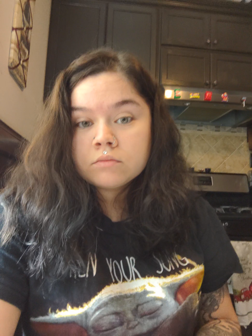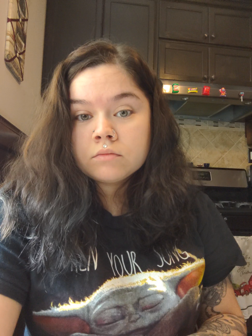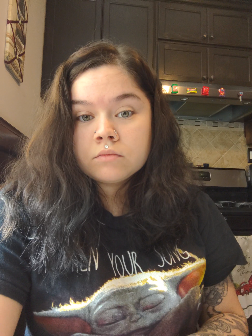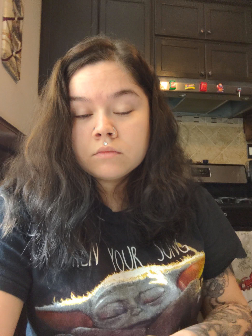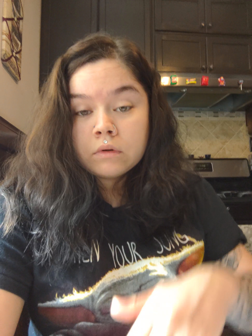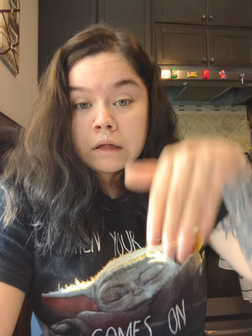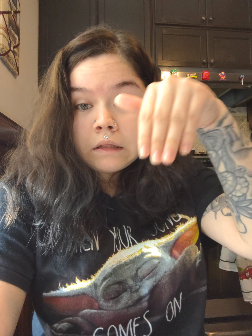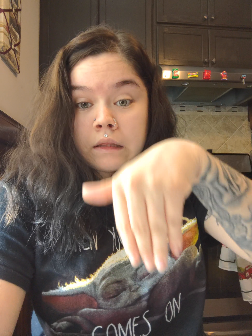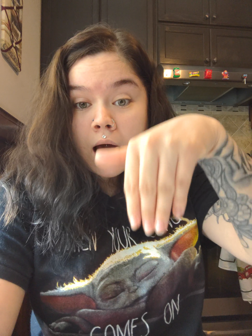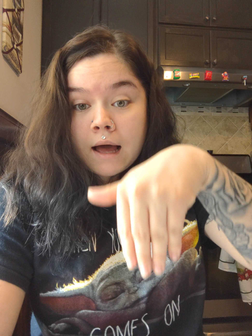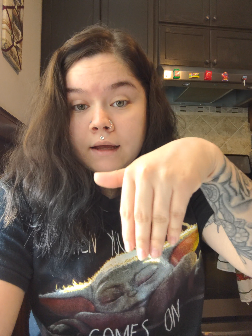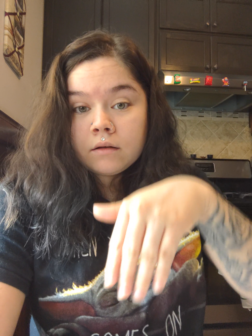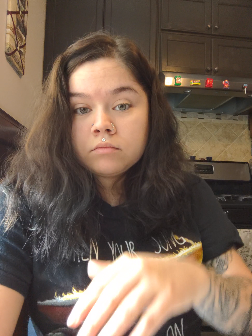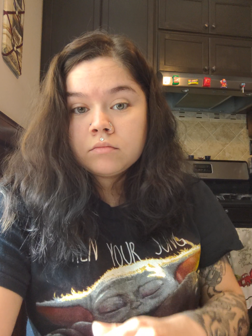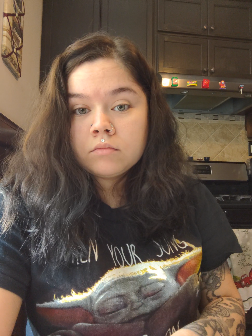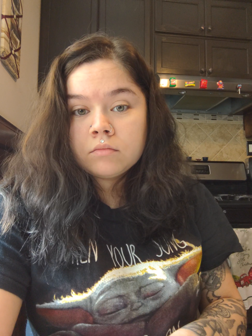night